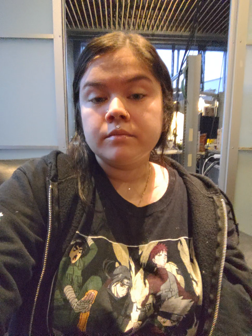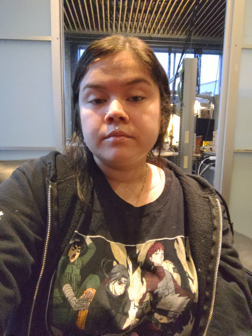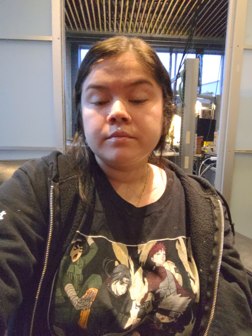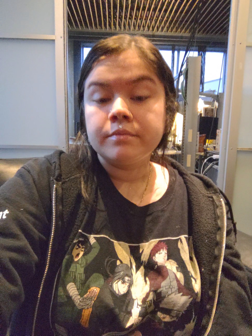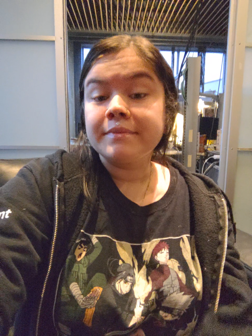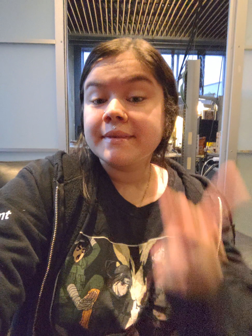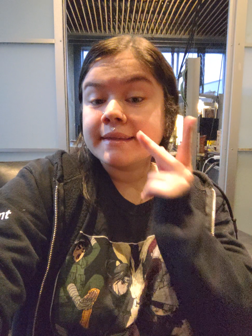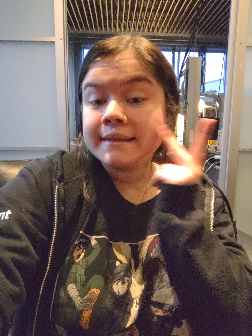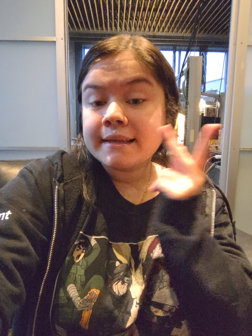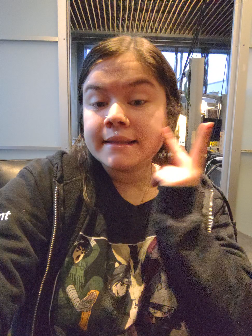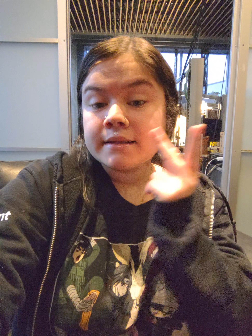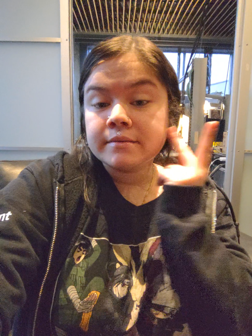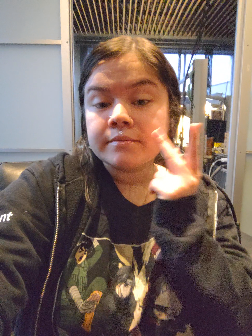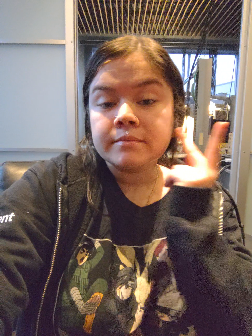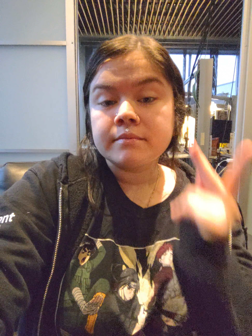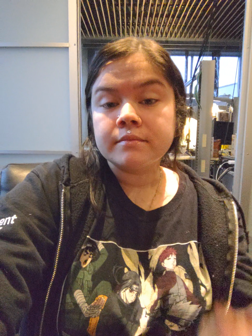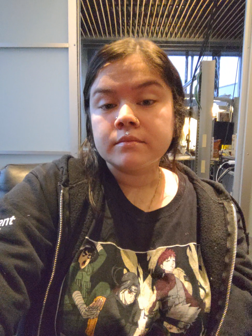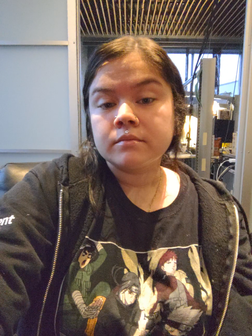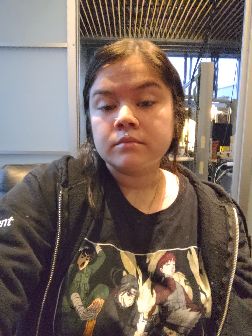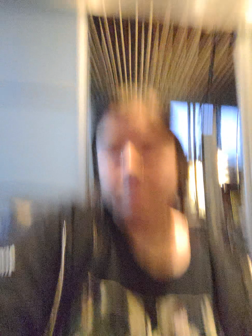kitty